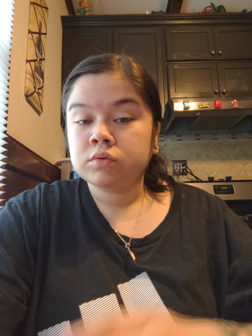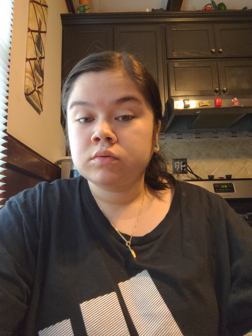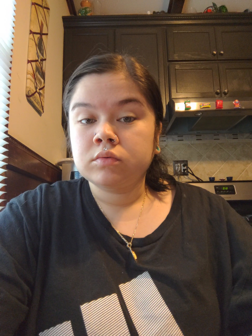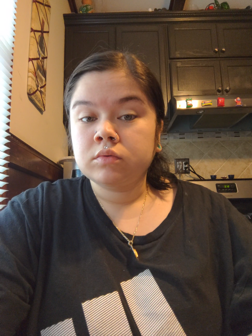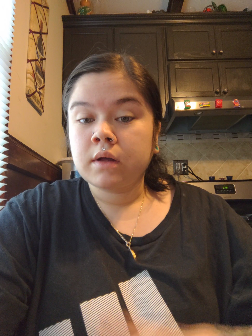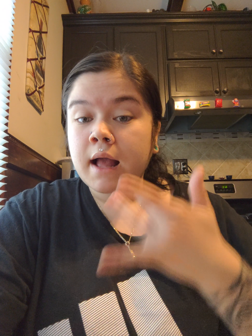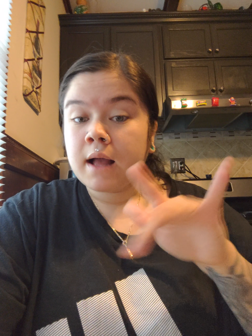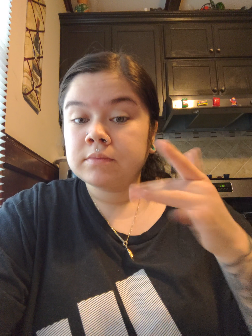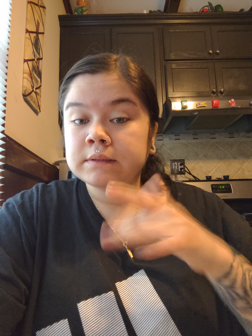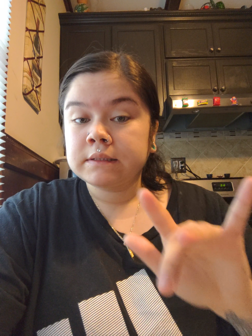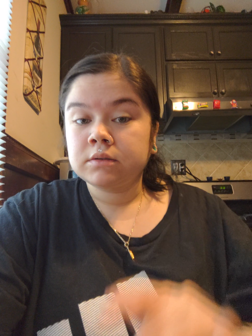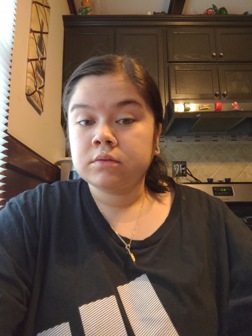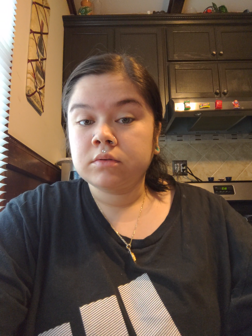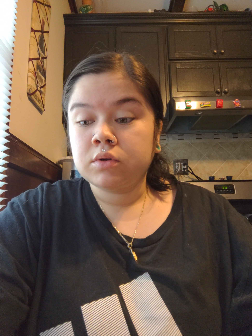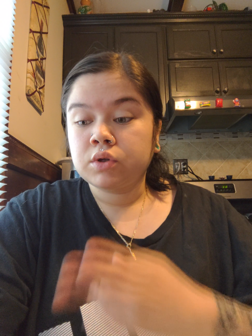empty